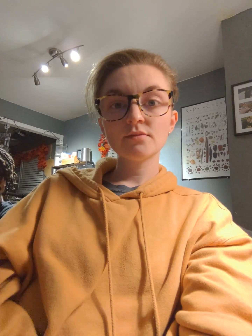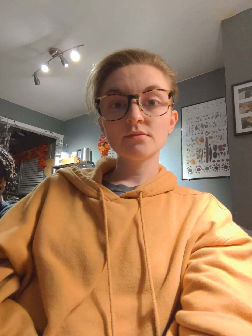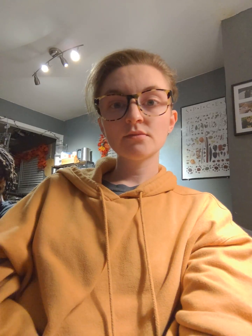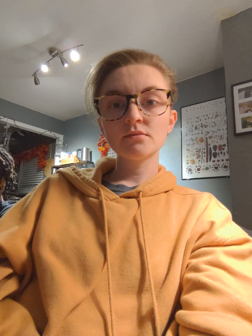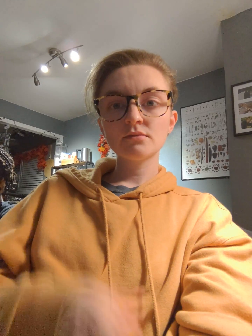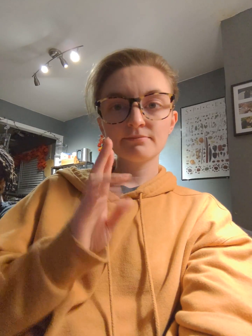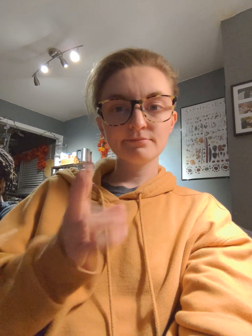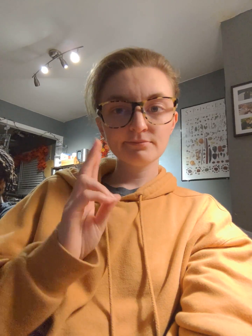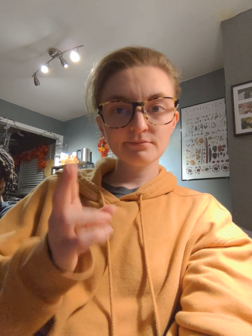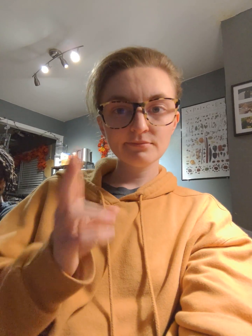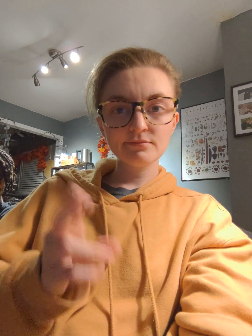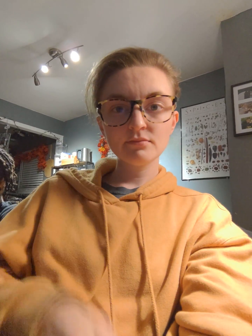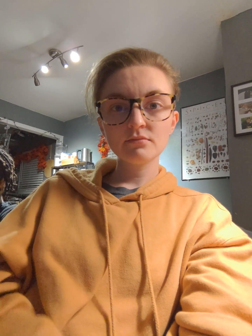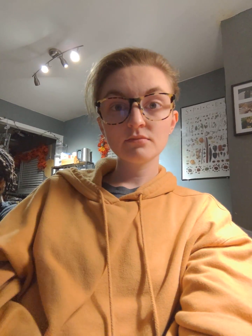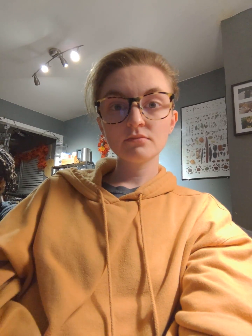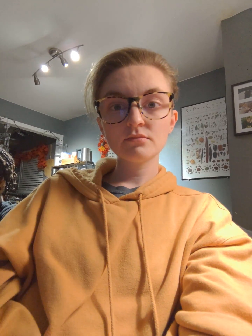hurry